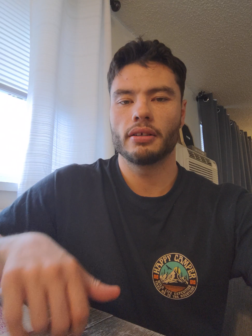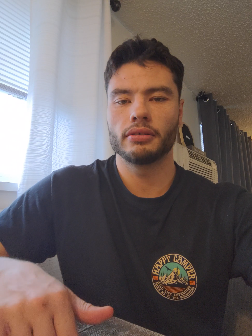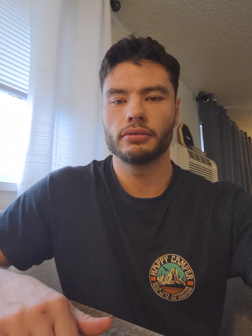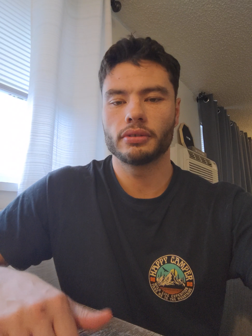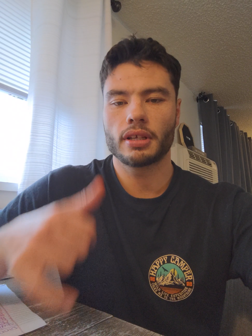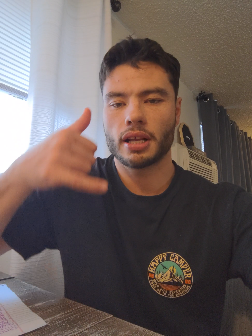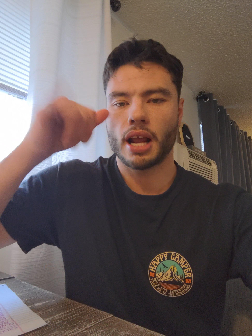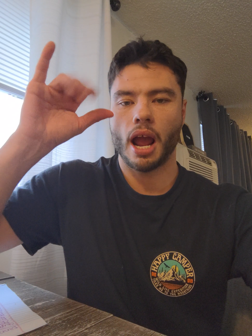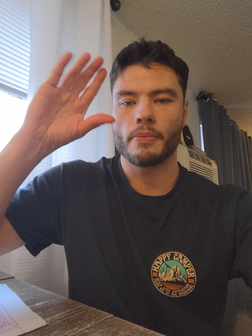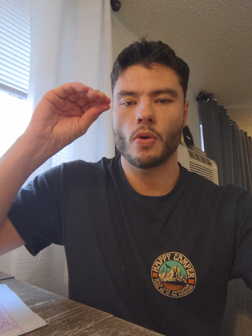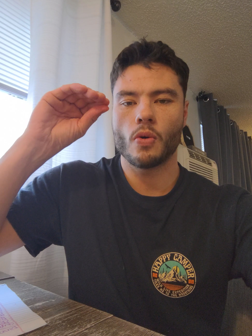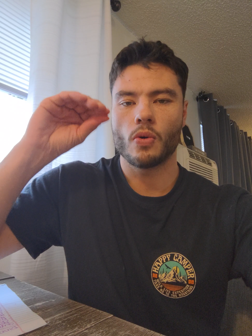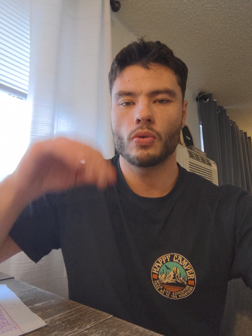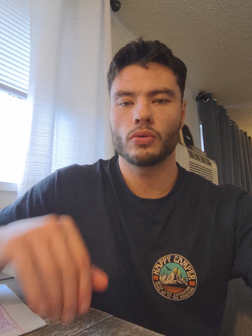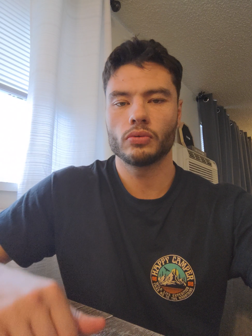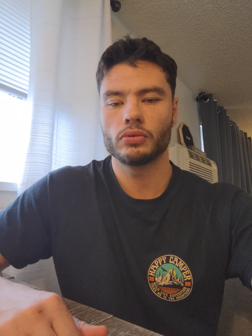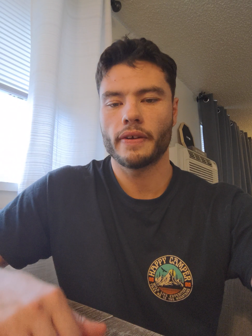cowboy